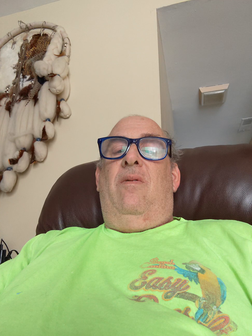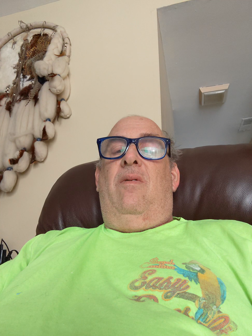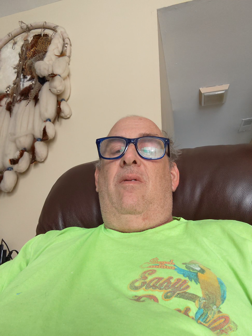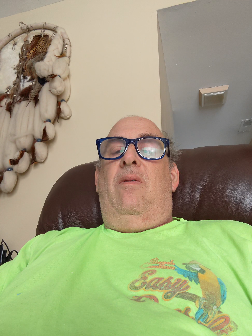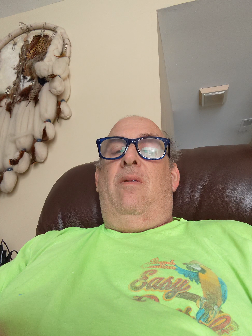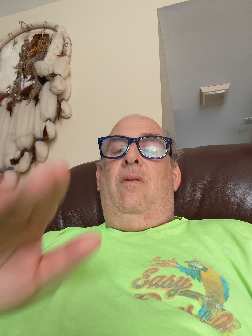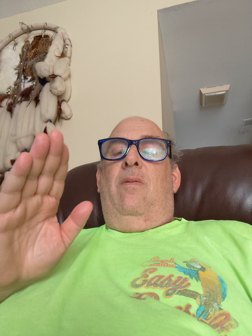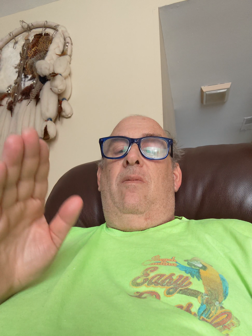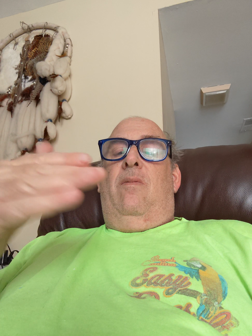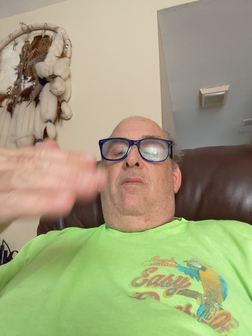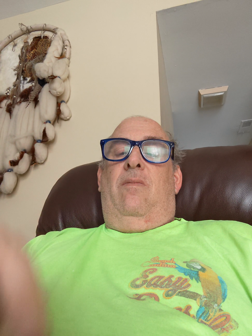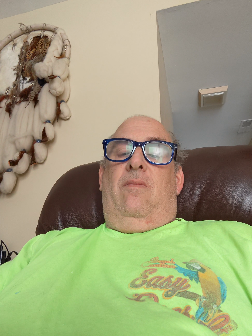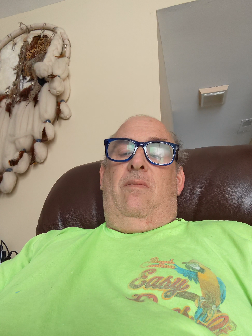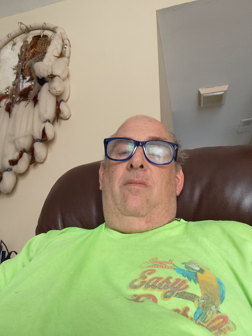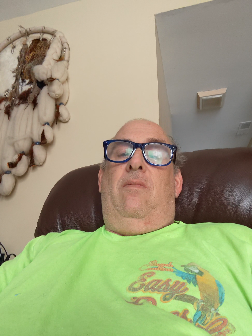room